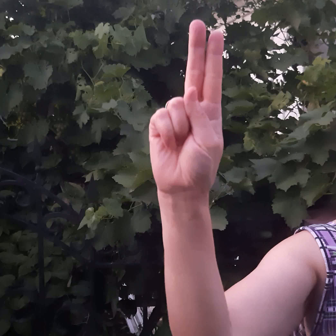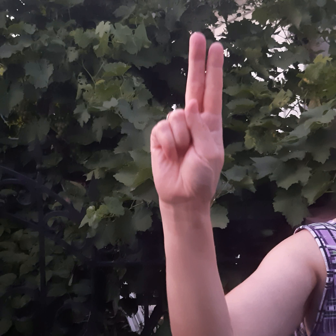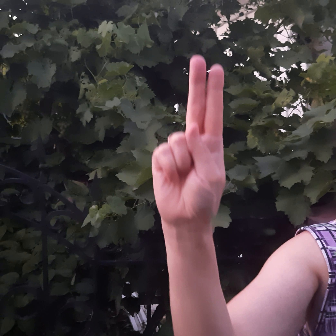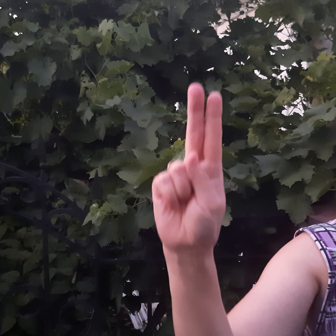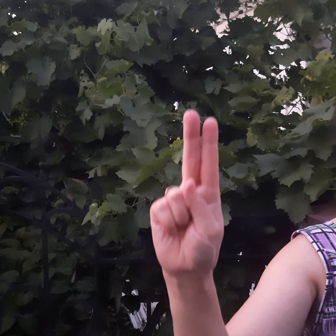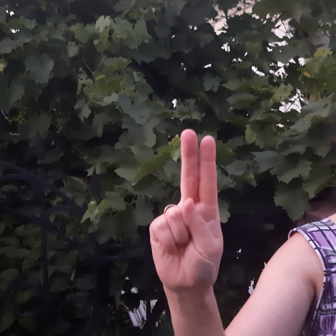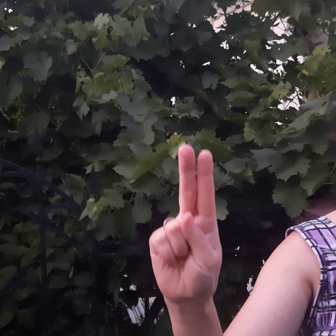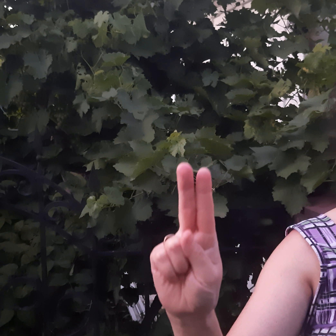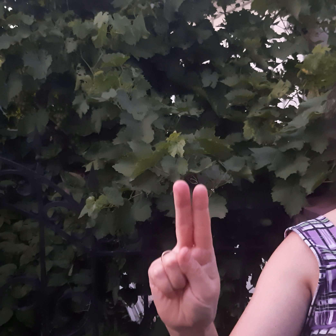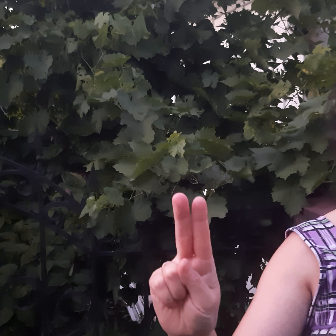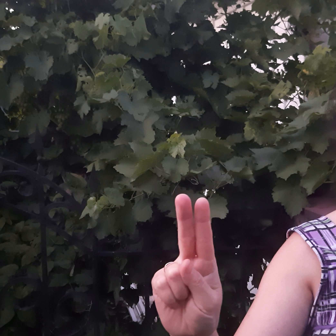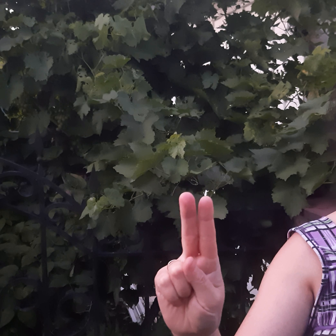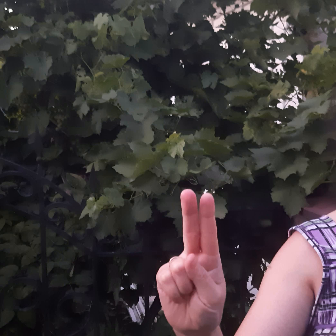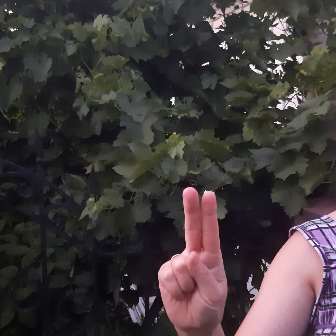Ц